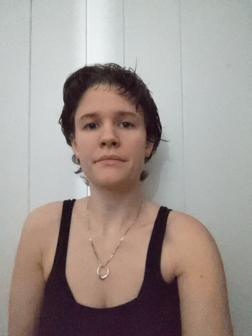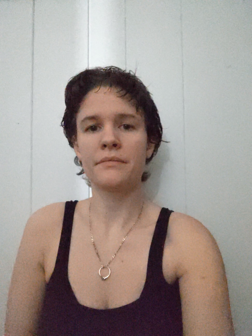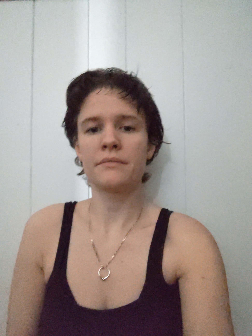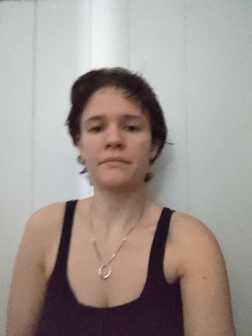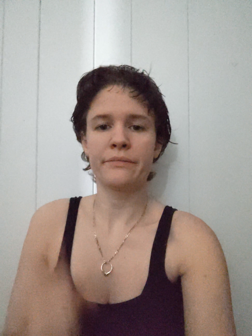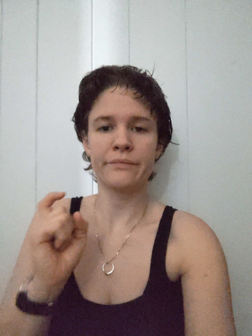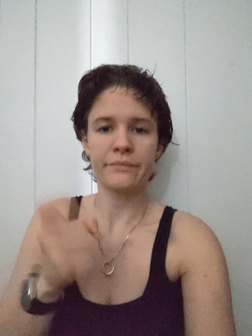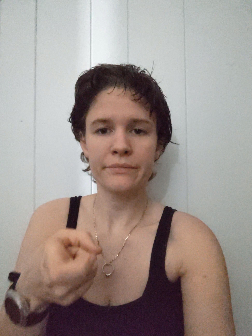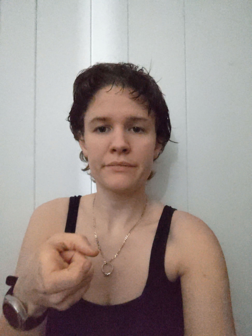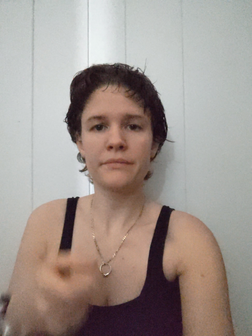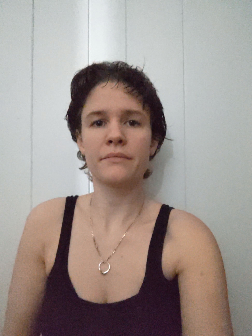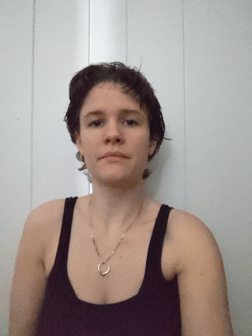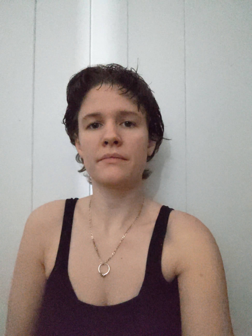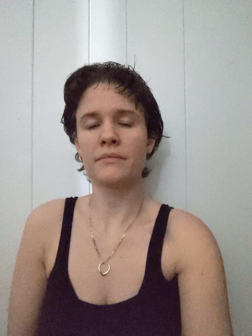gift